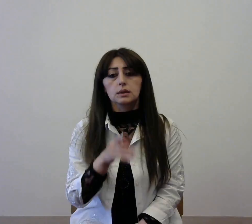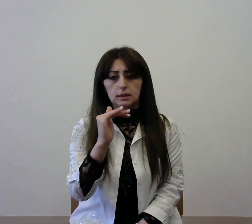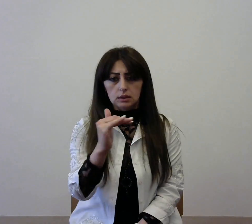siz